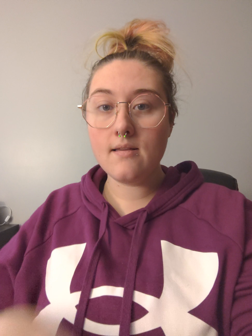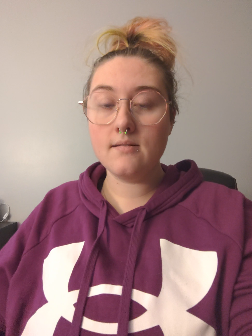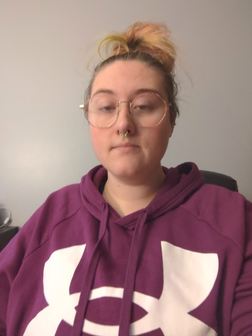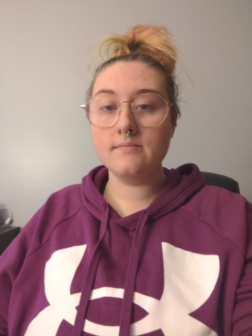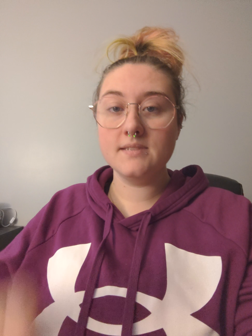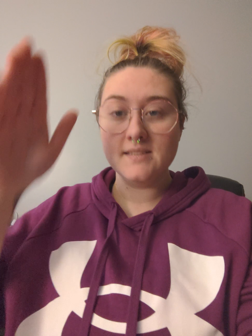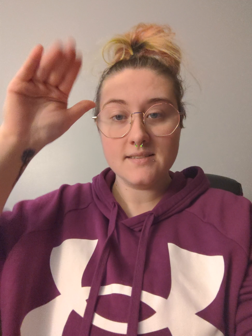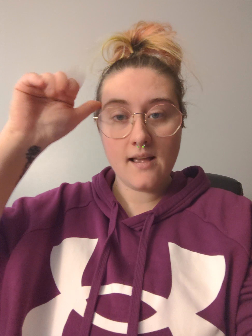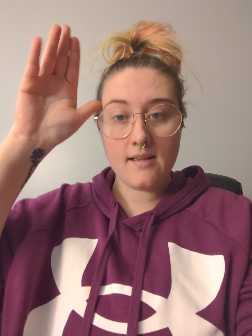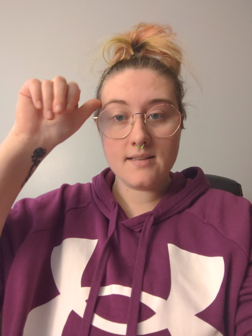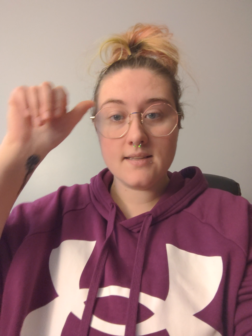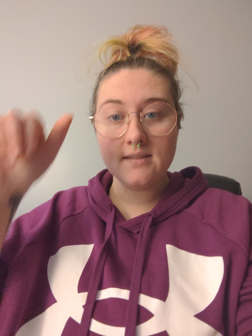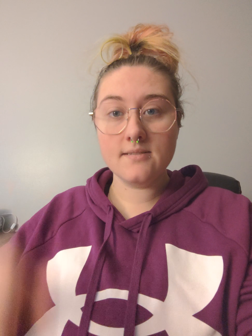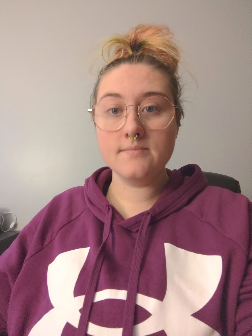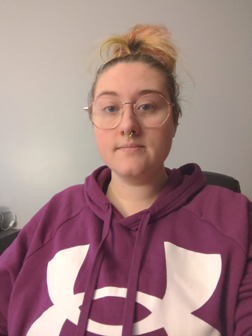donkey